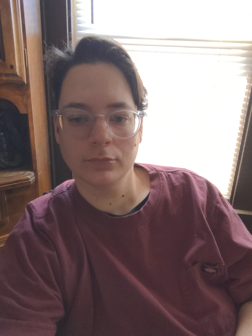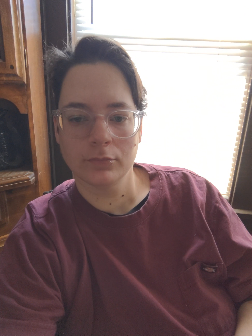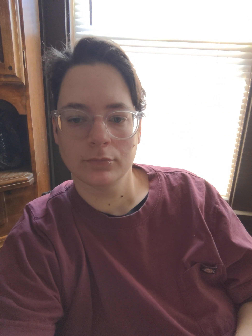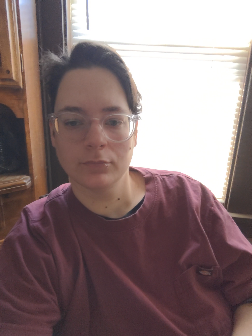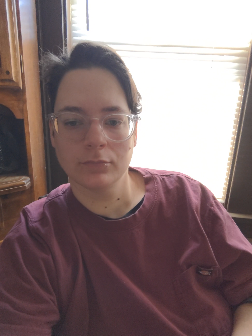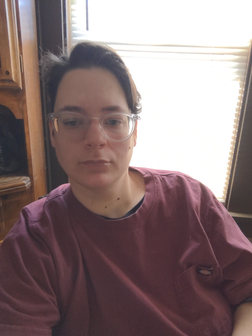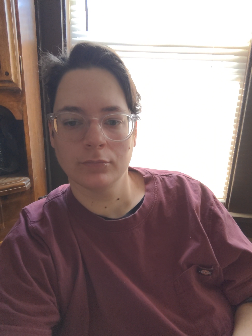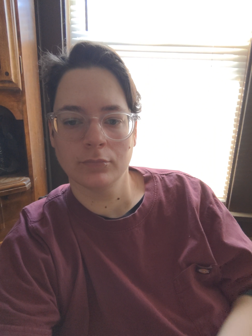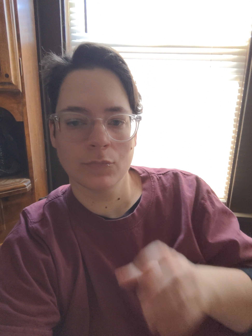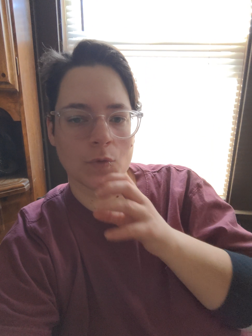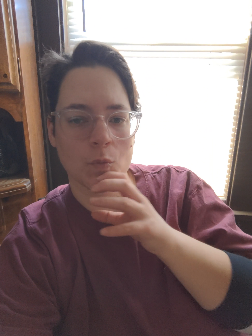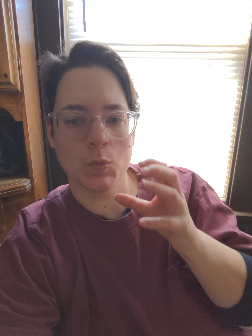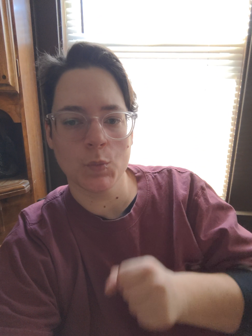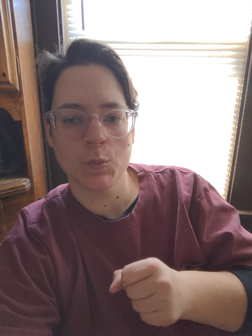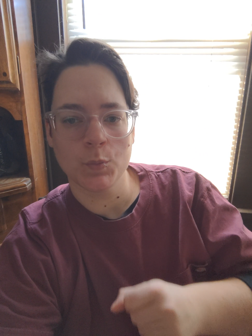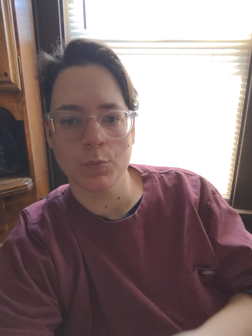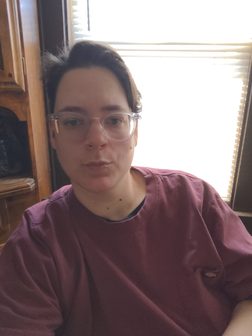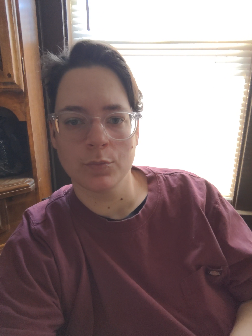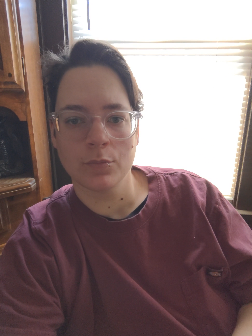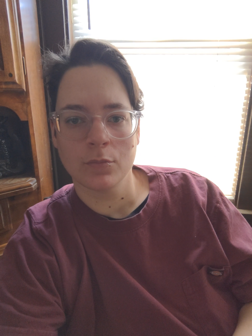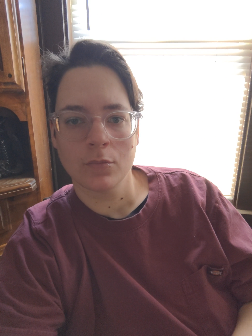old